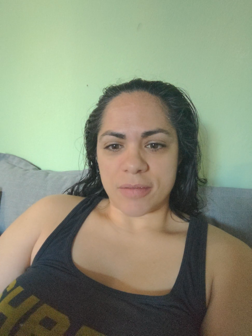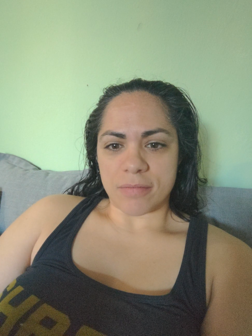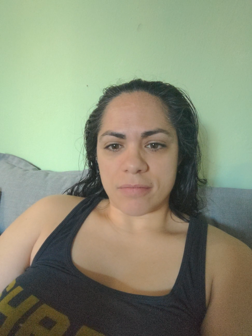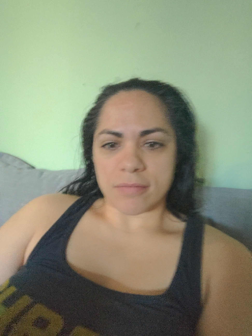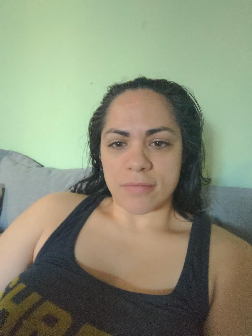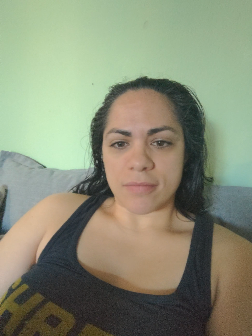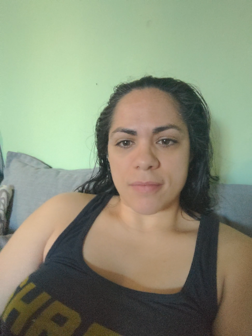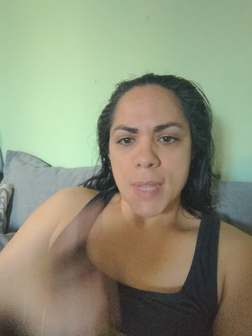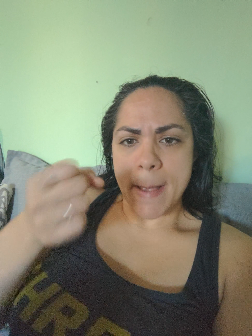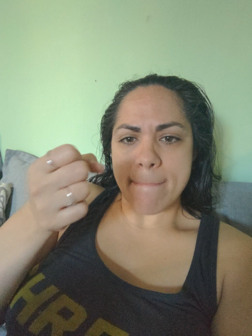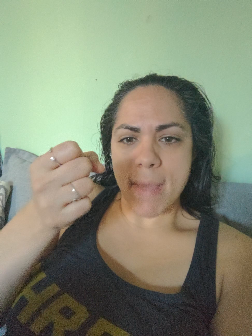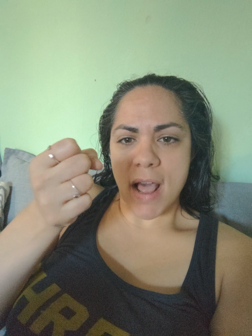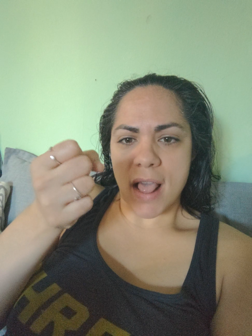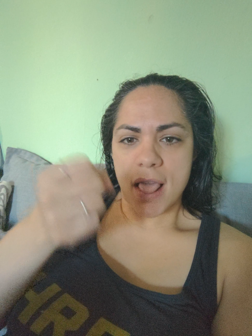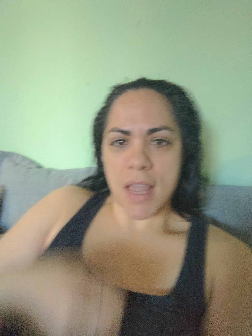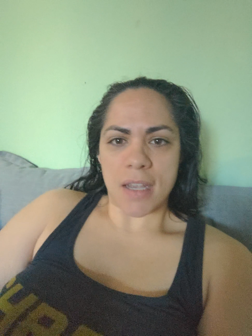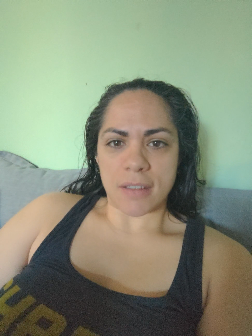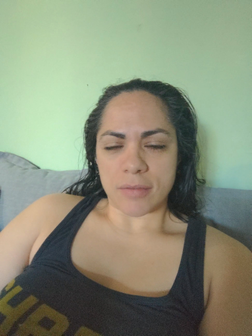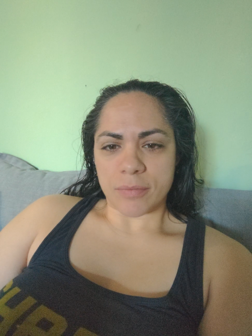milk